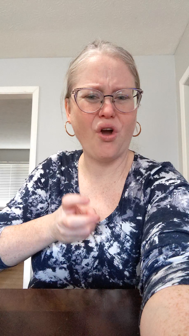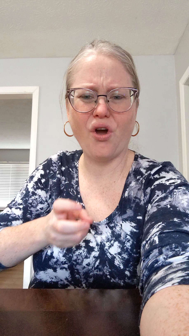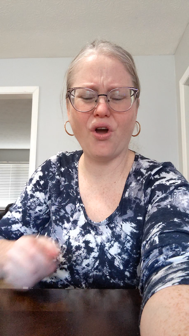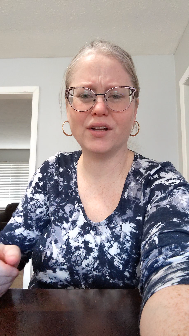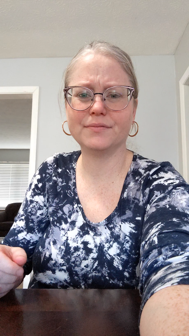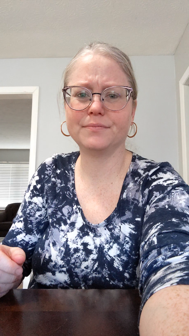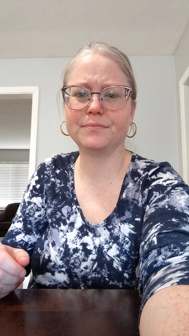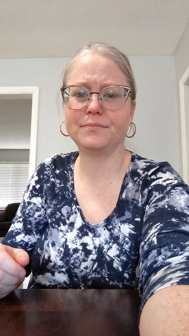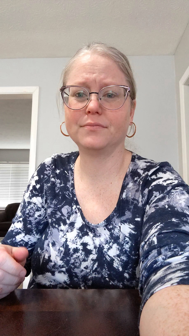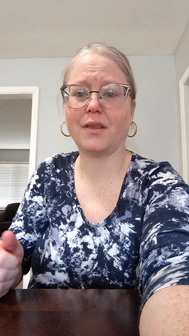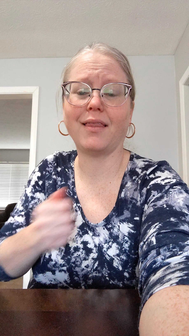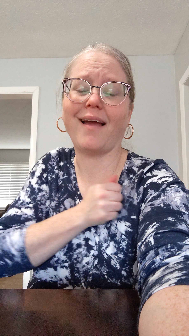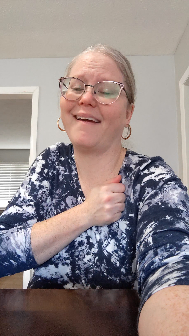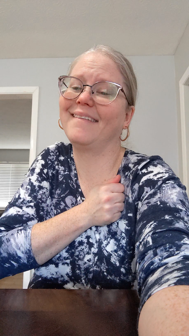love